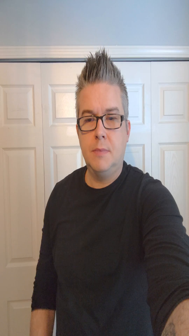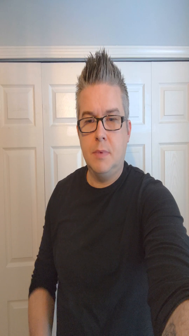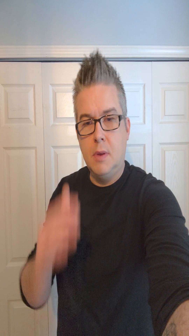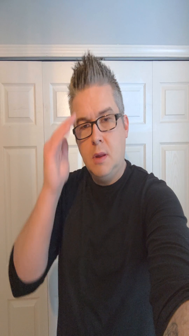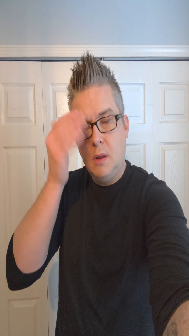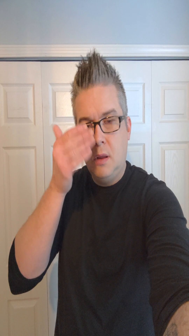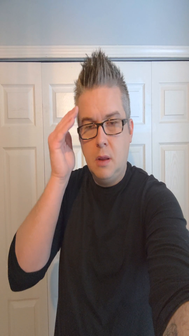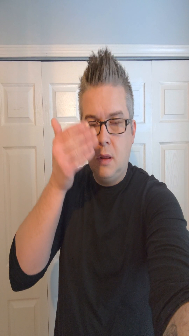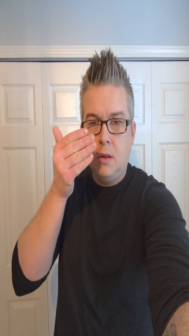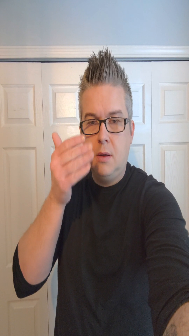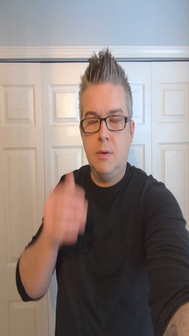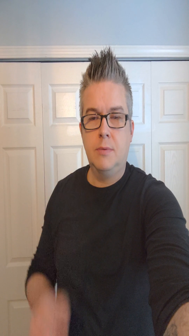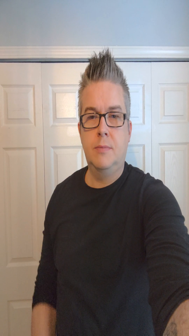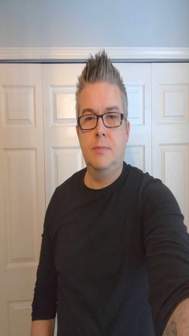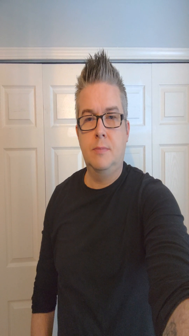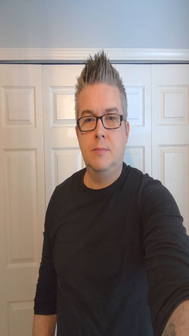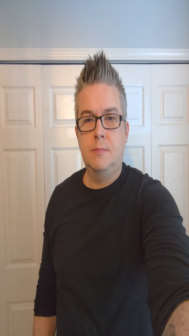sleepy